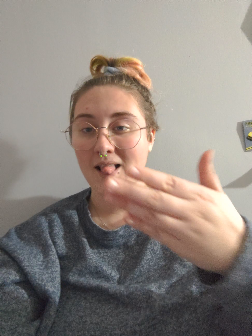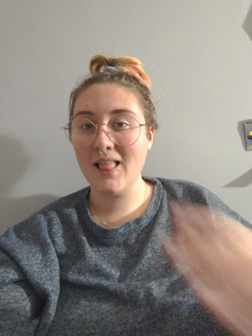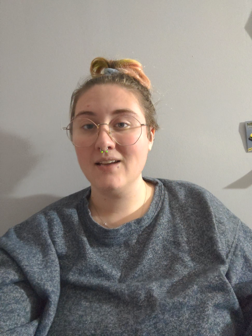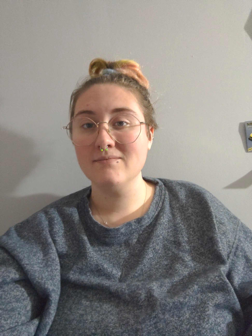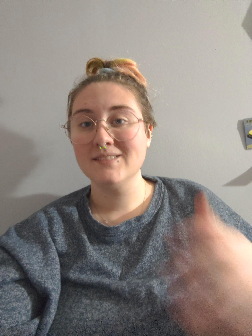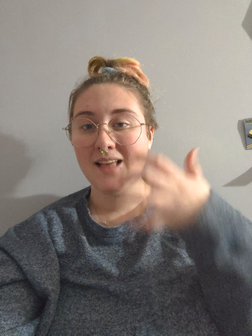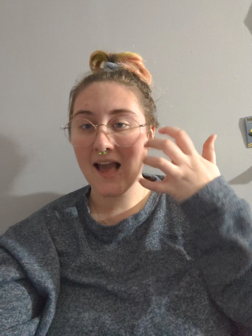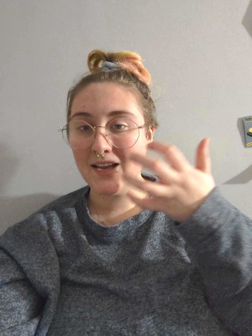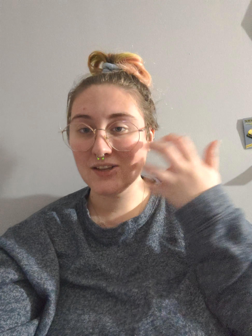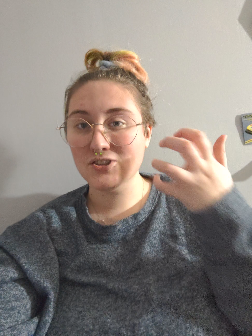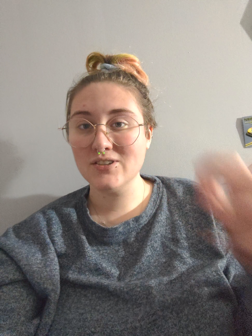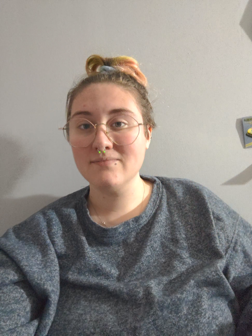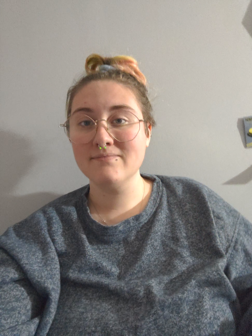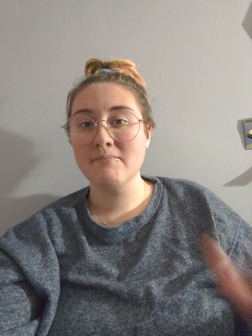tiger